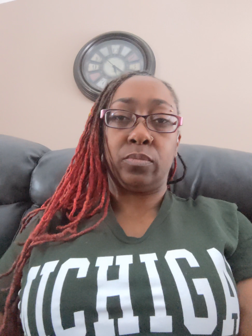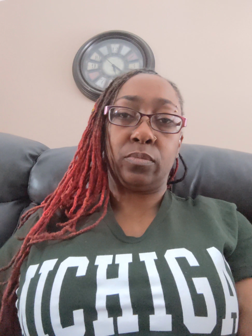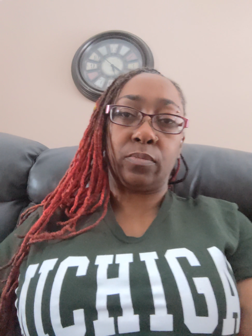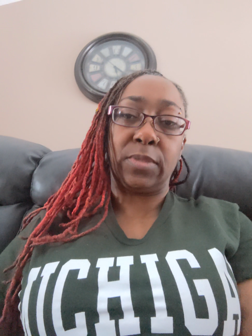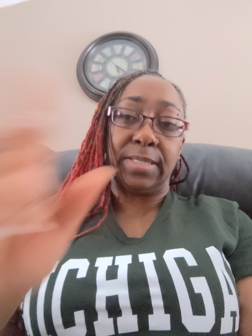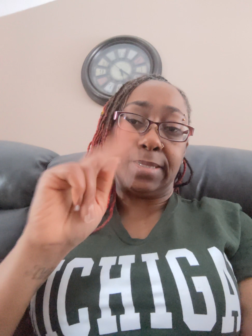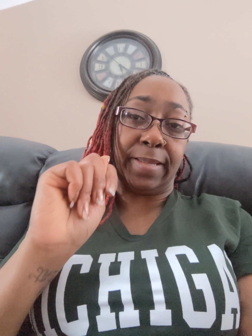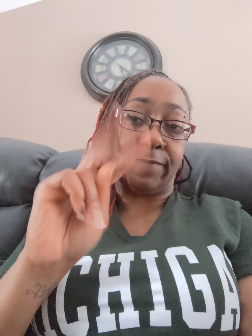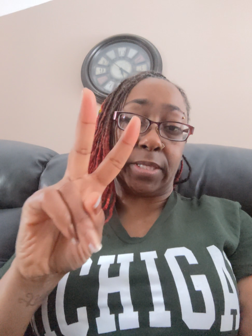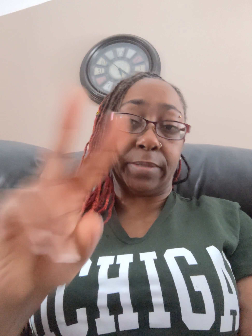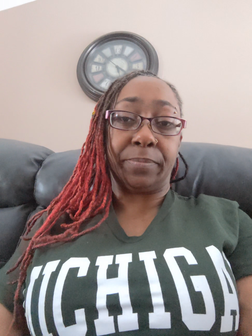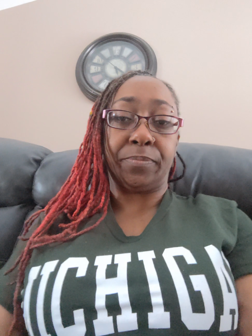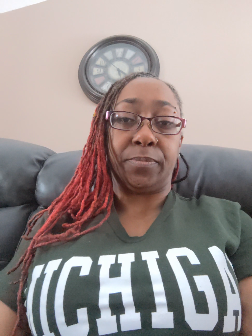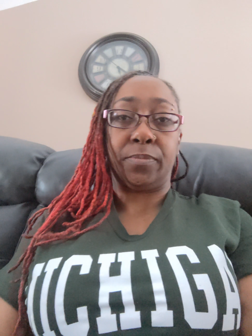TV